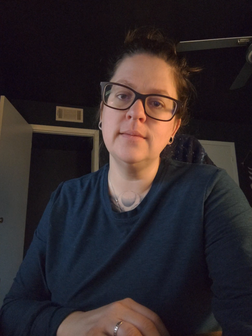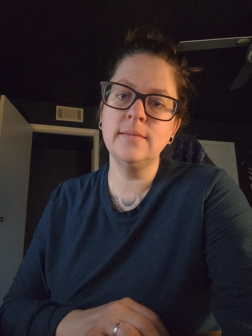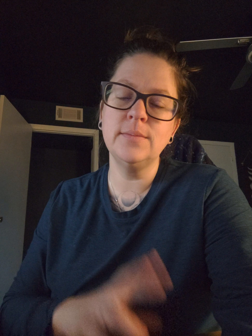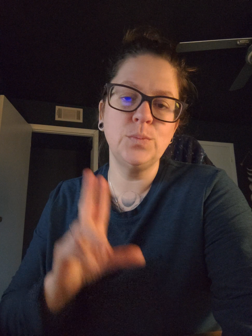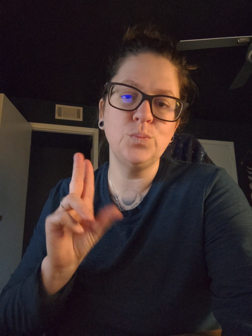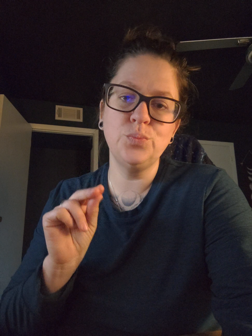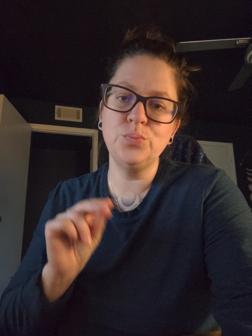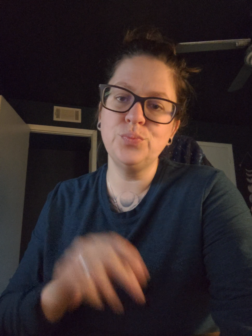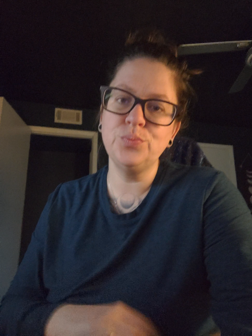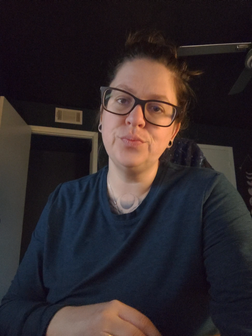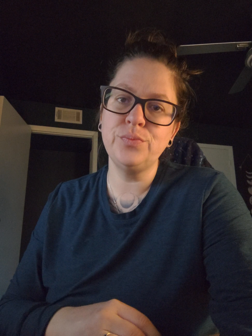no